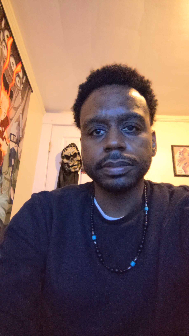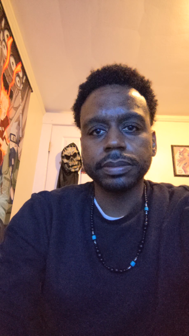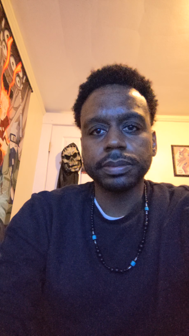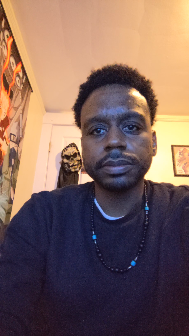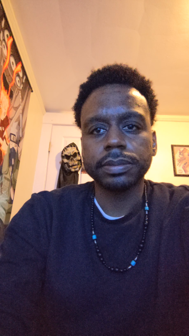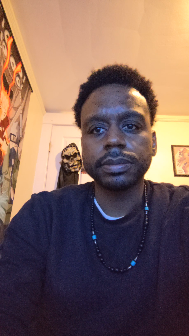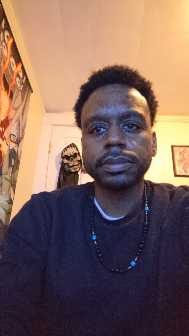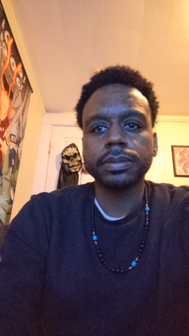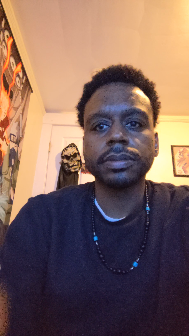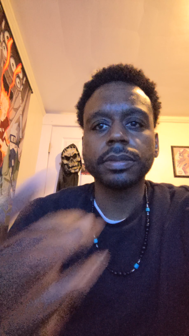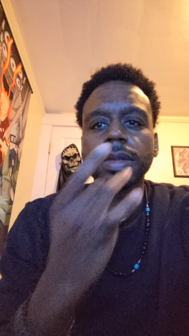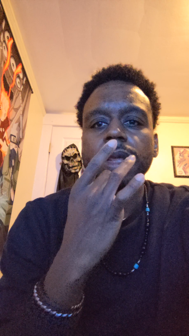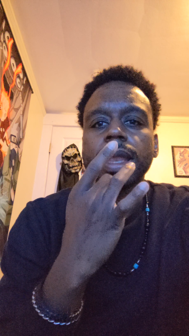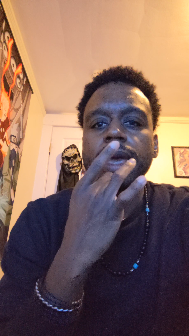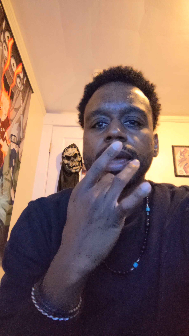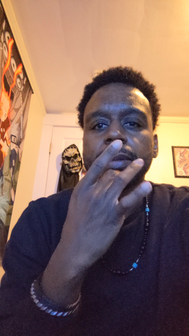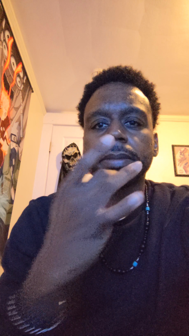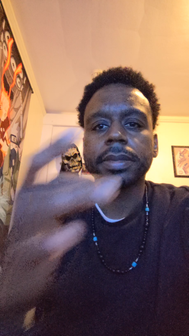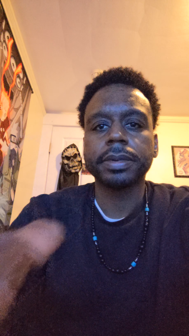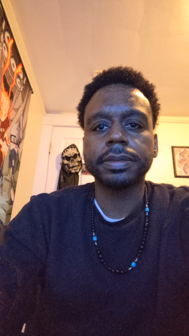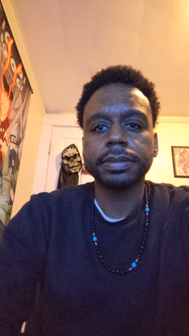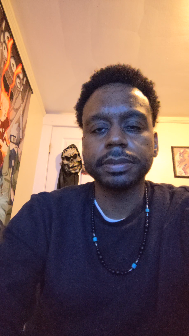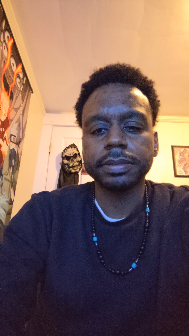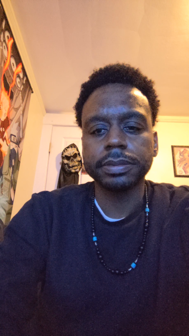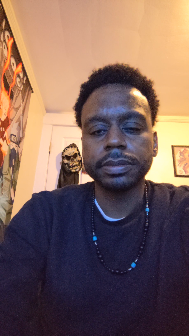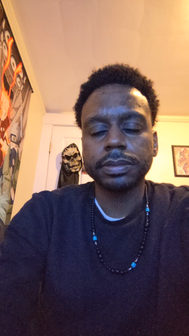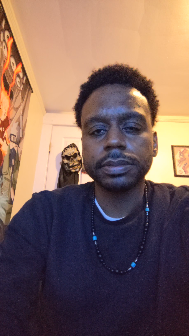light bulb